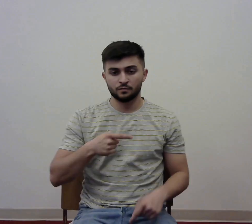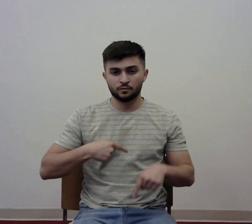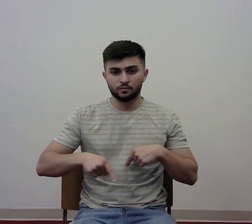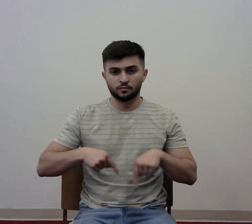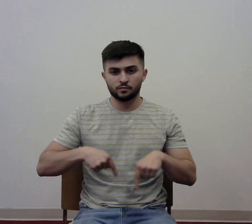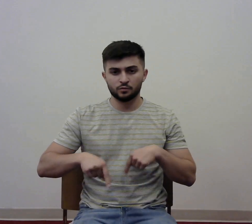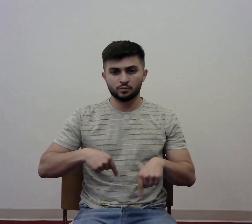futbol